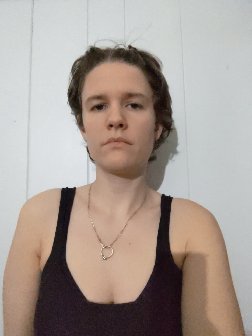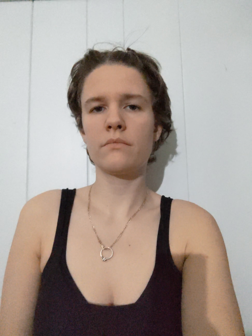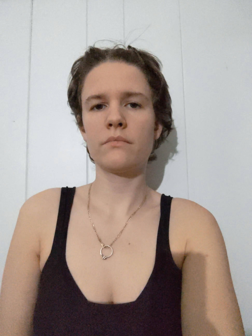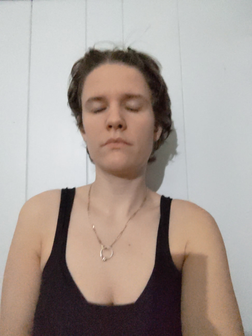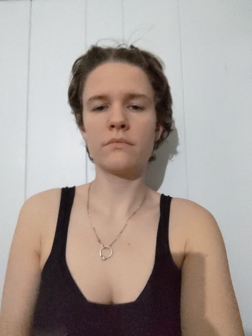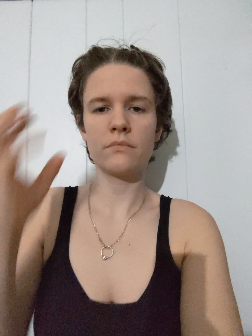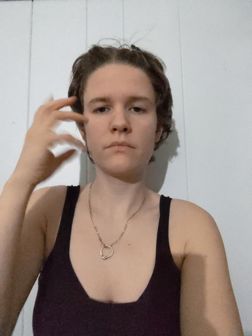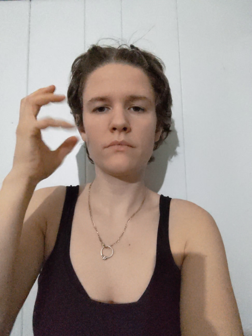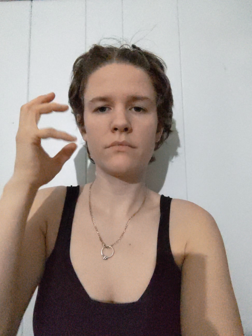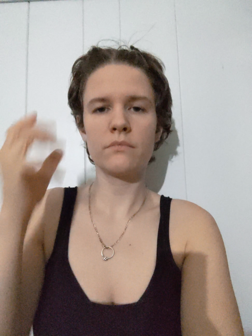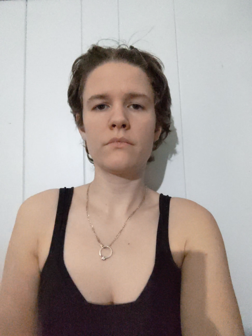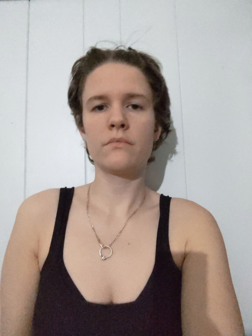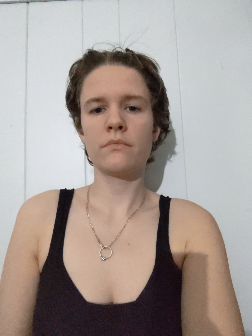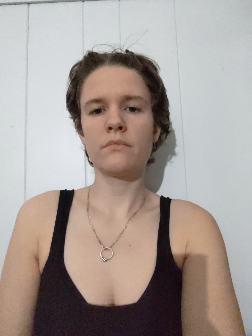radio